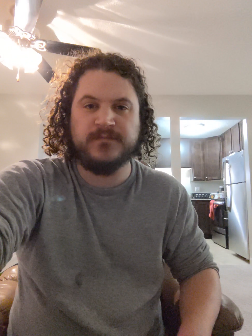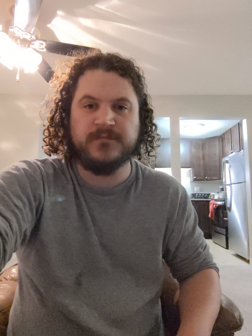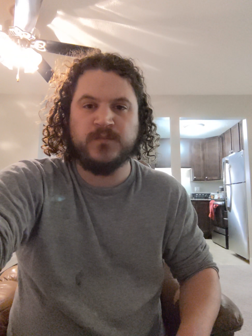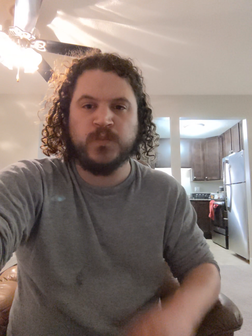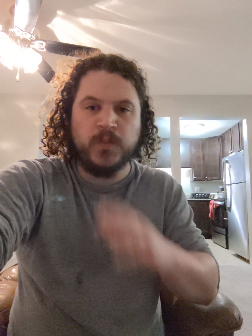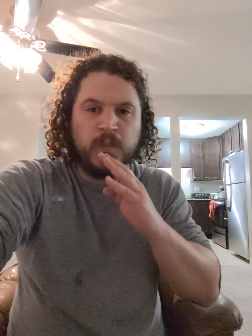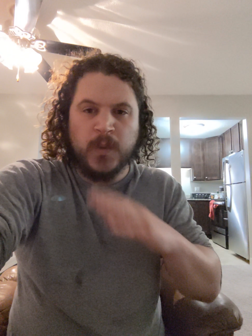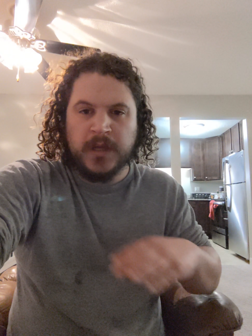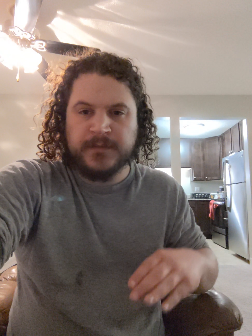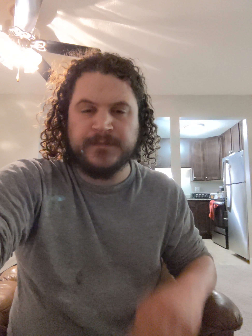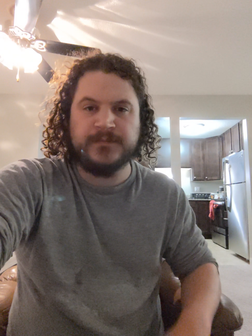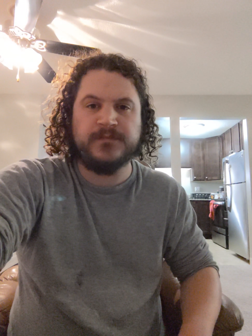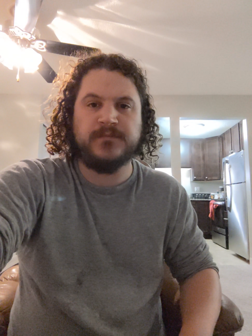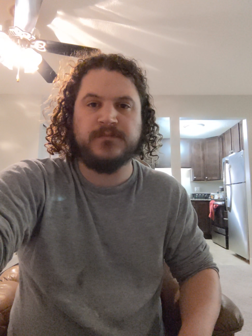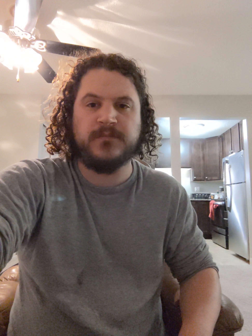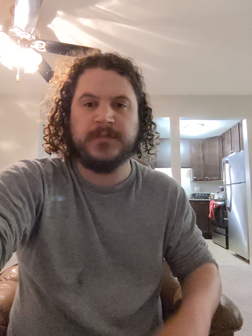quiet